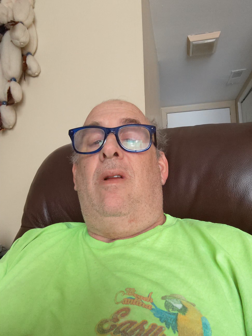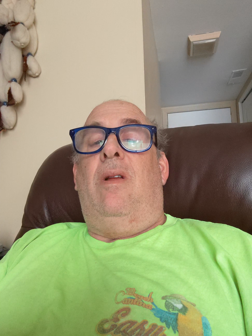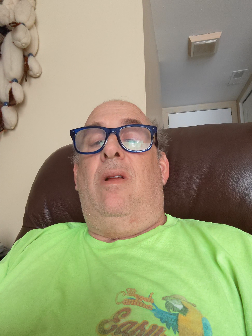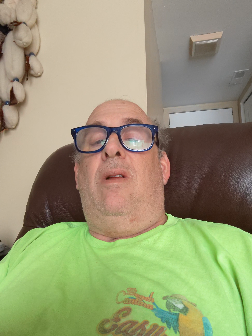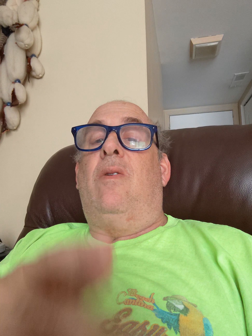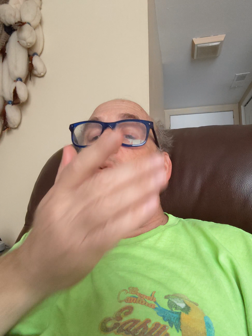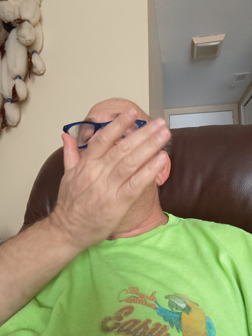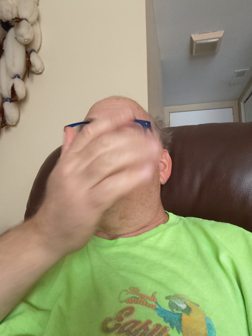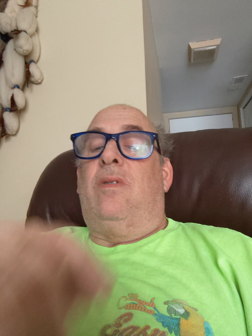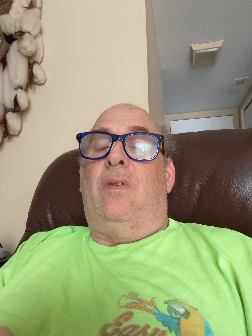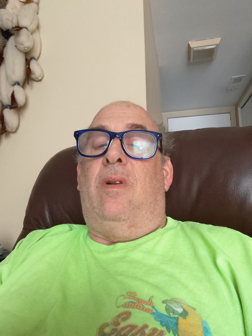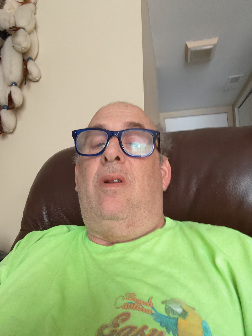grass